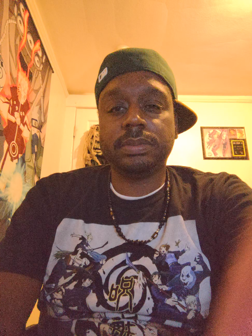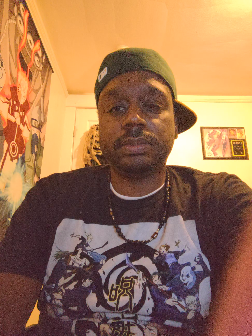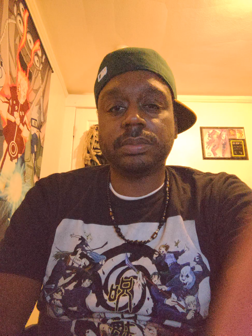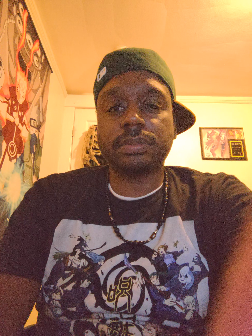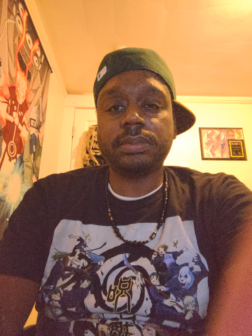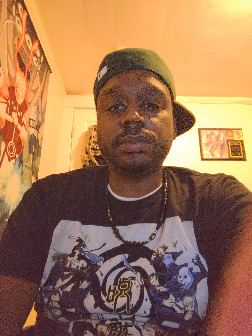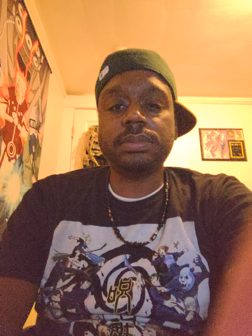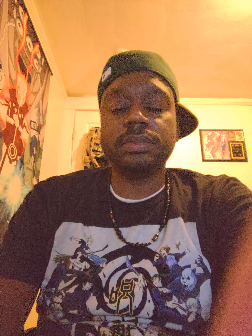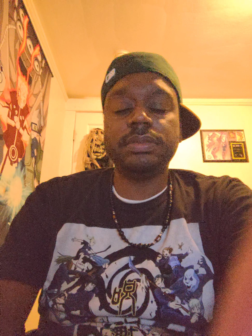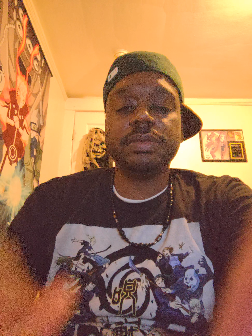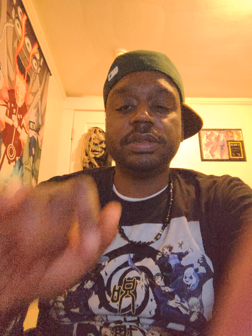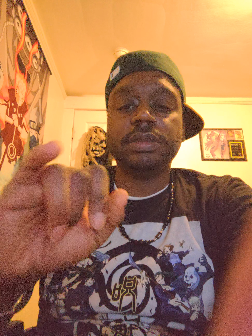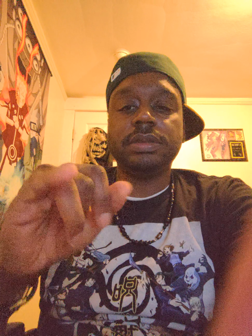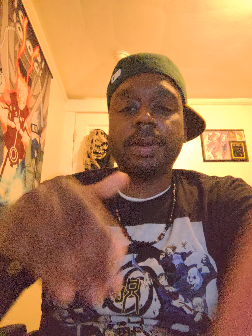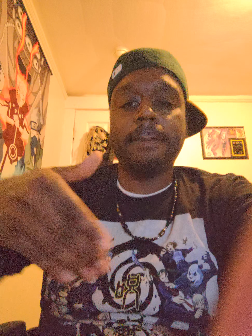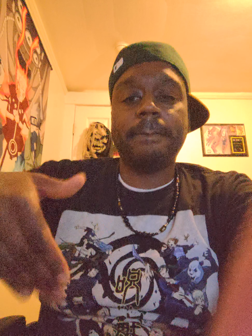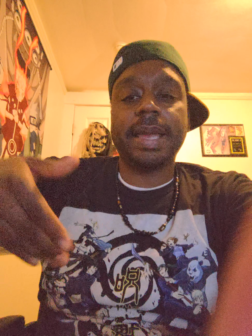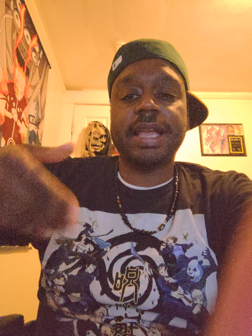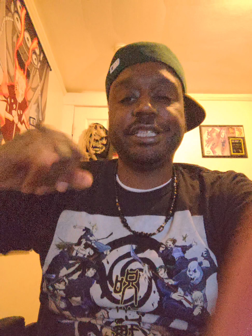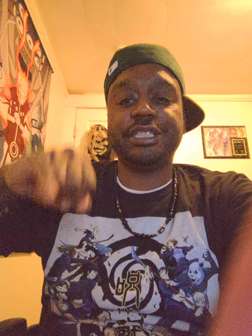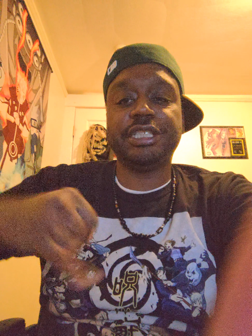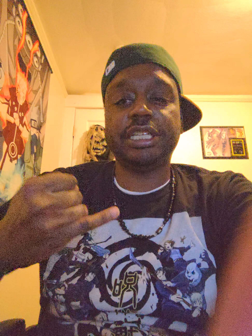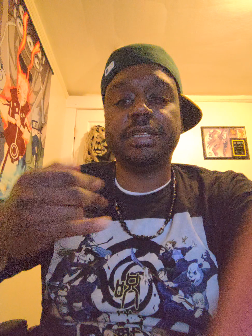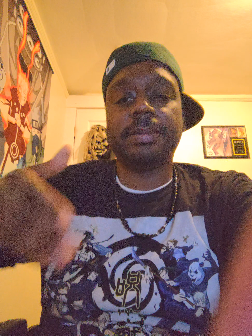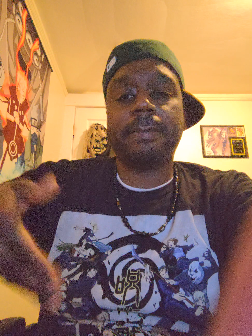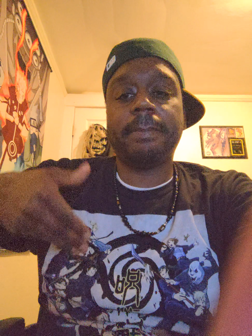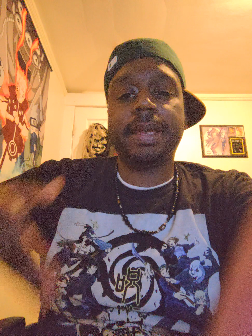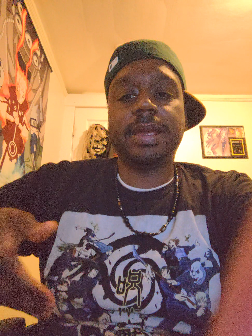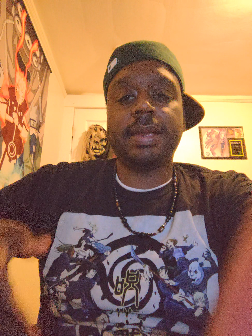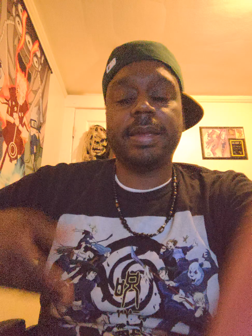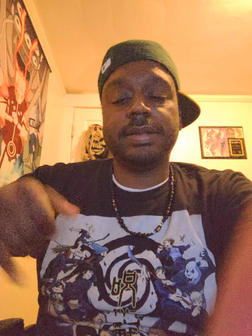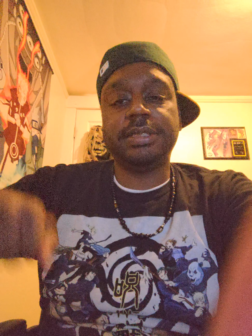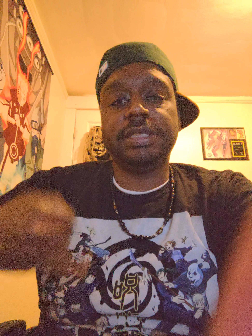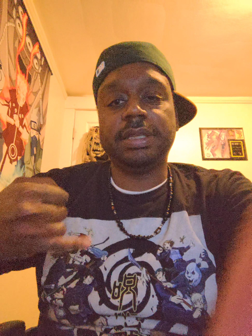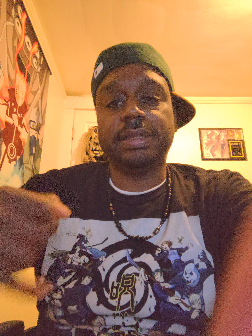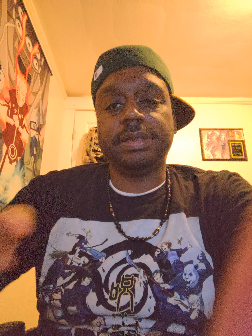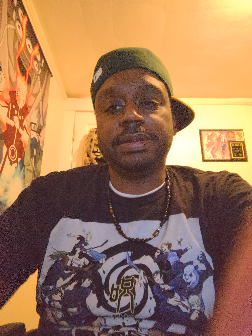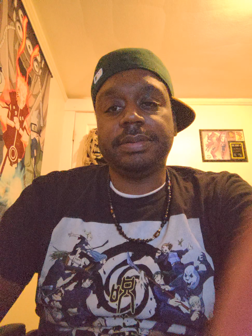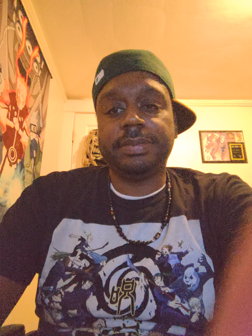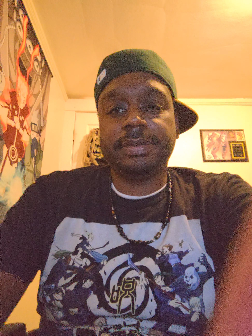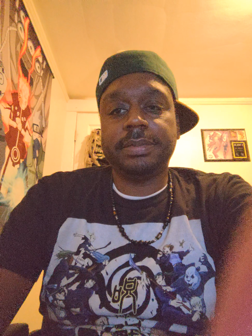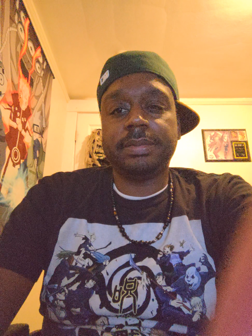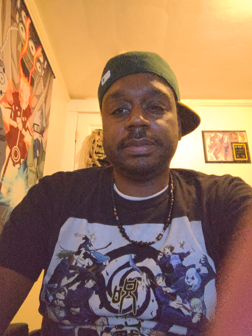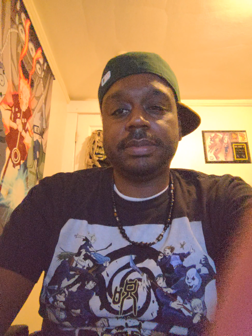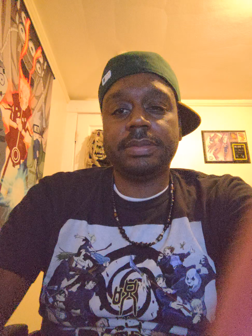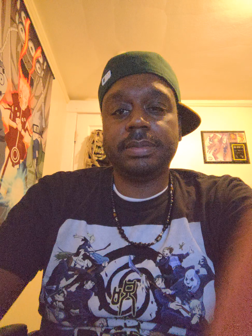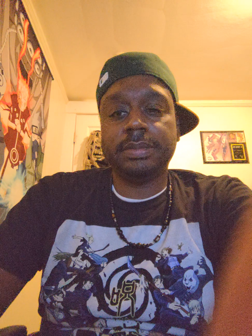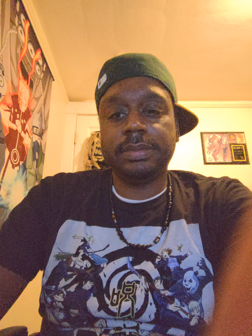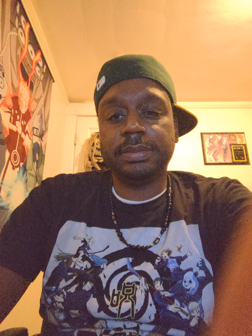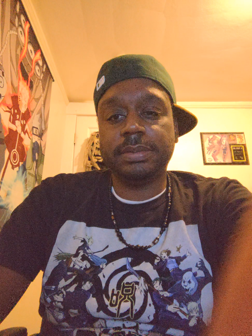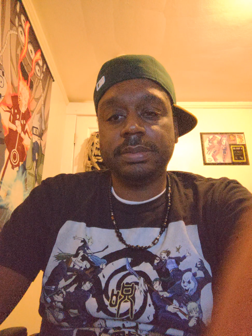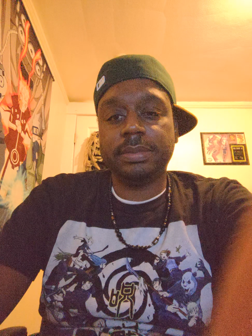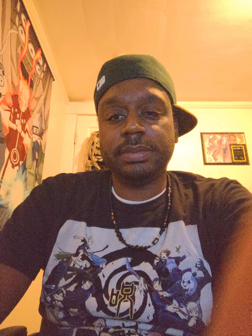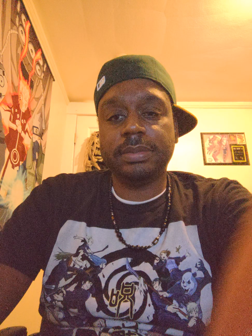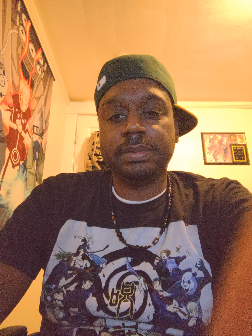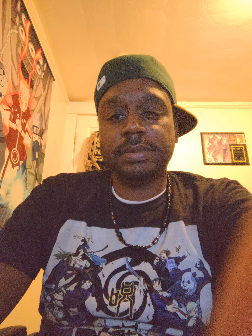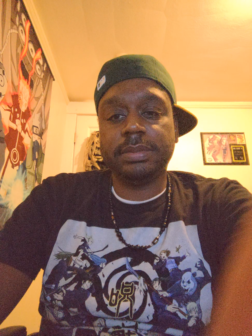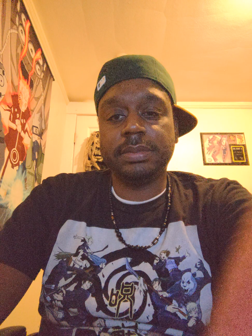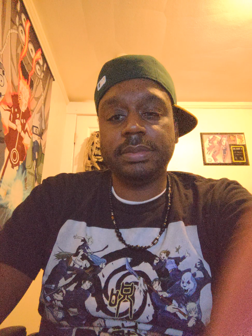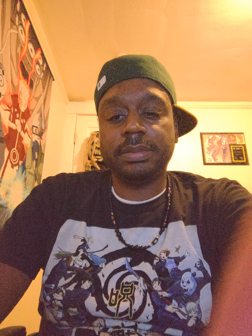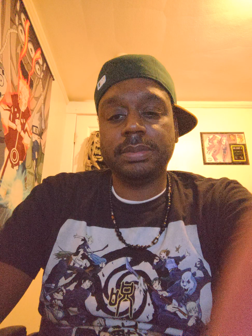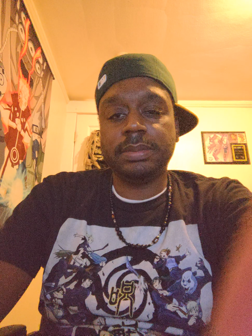jeans